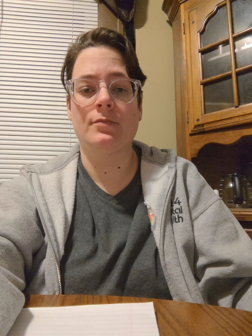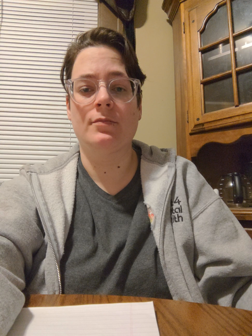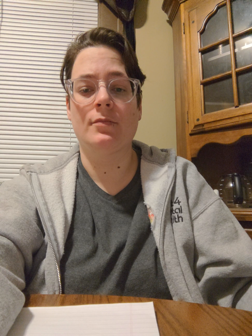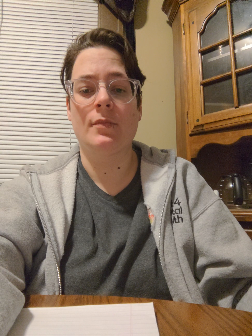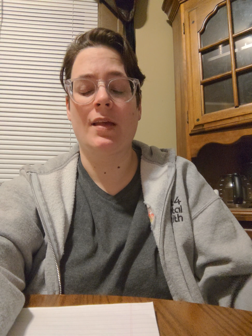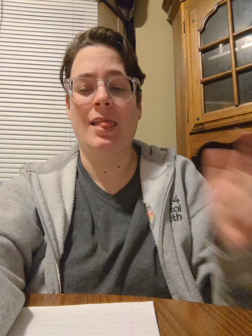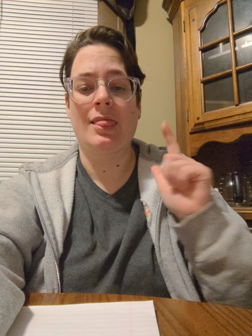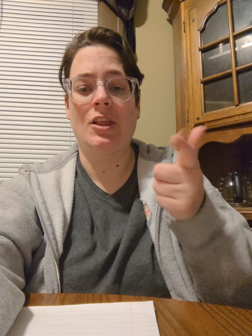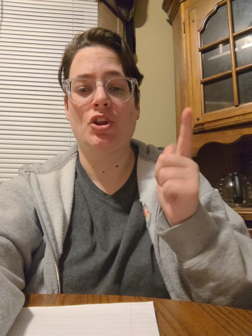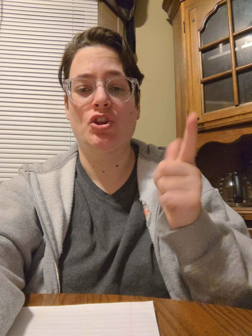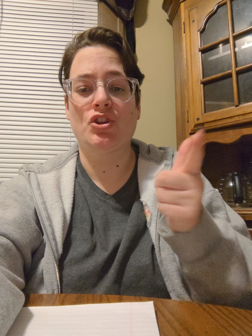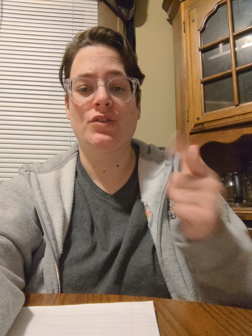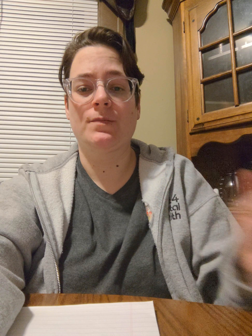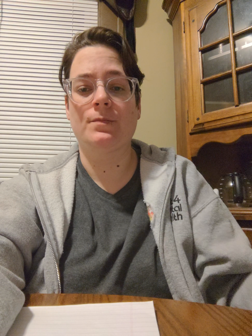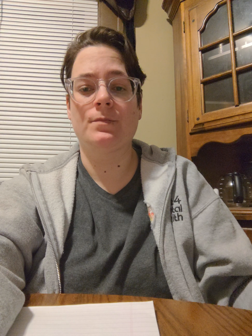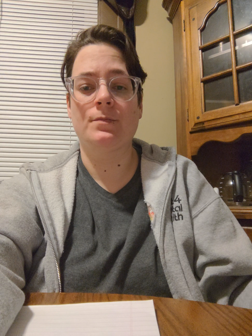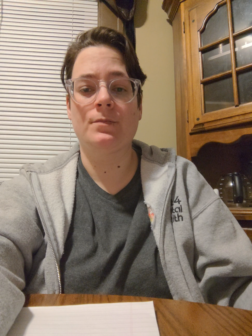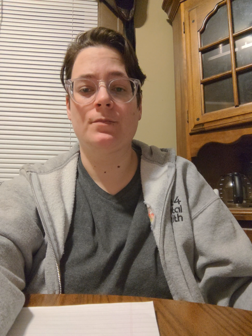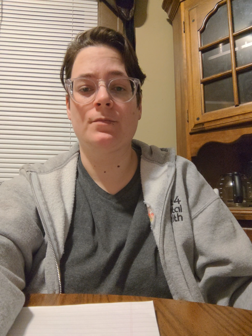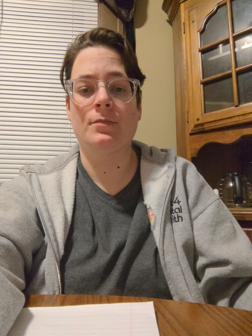later